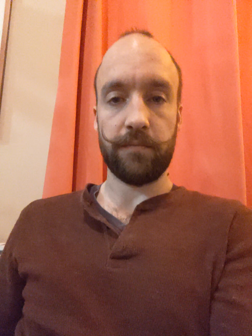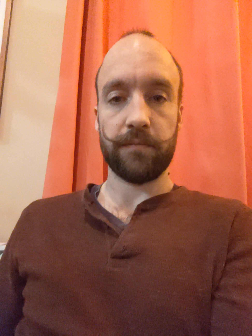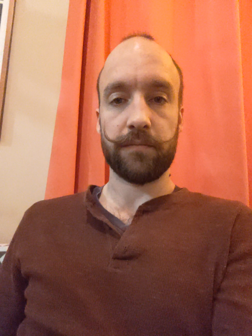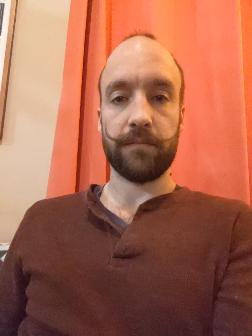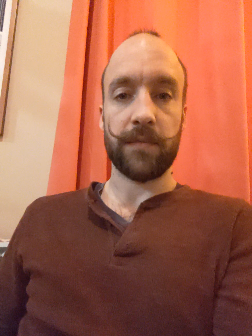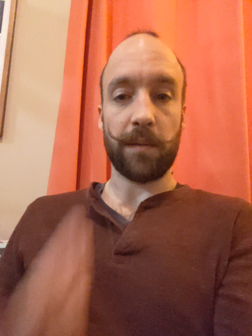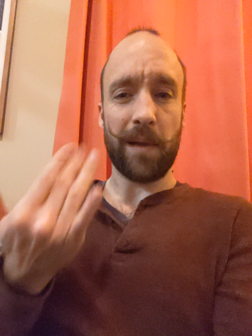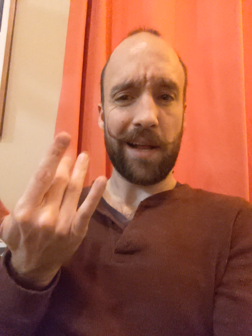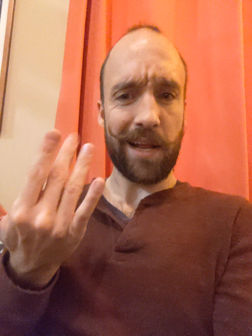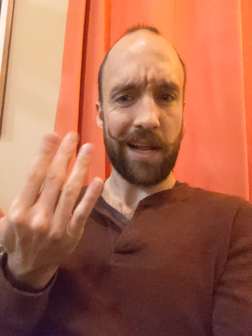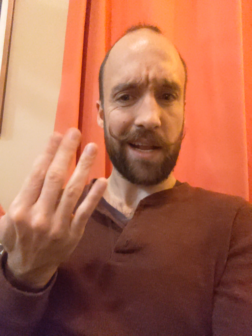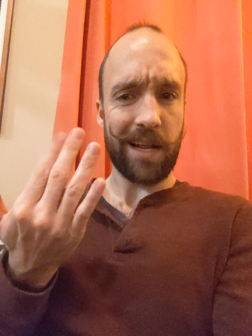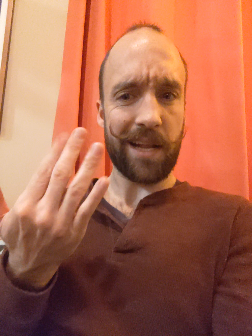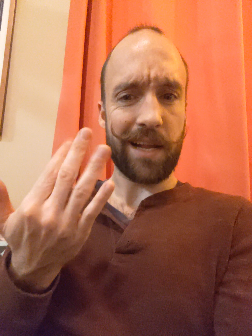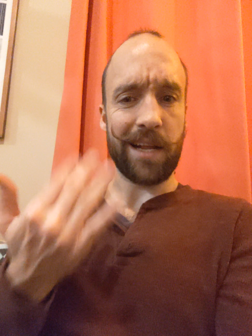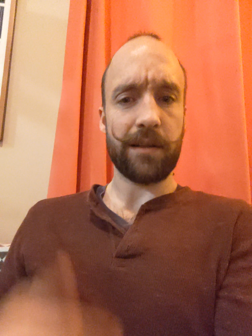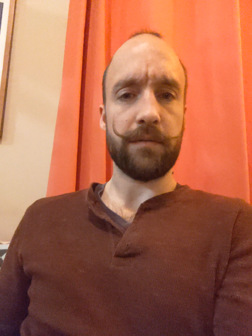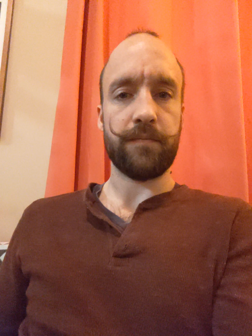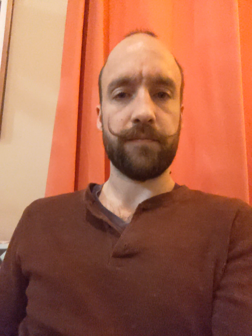wait